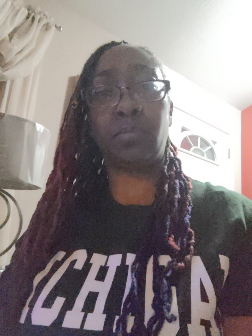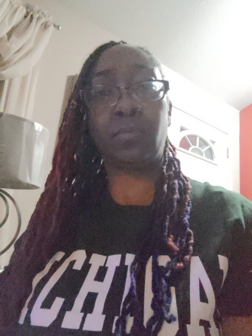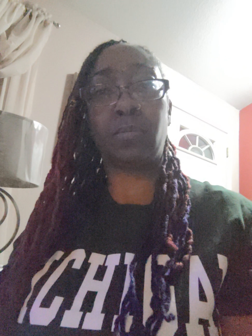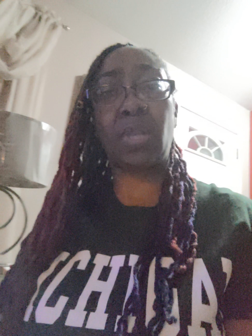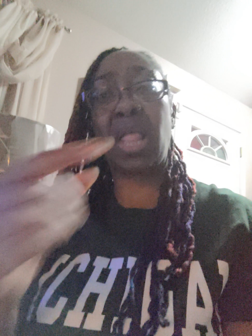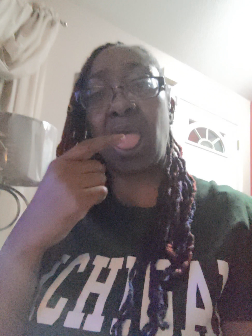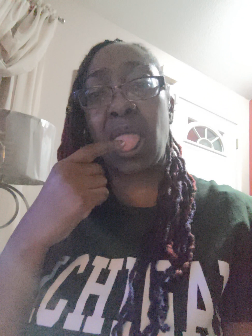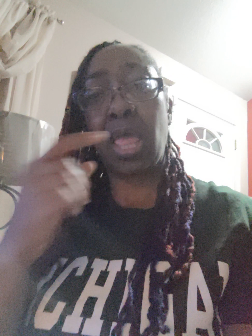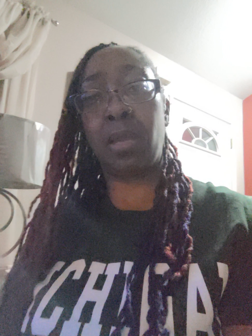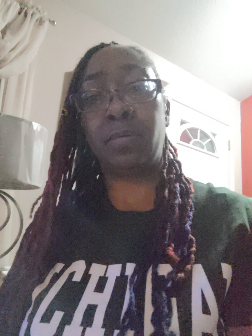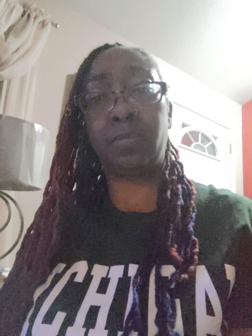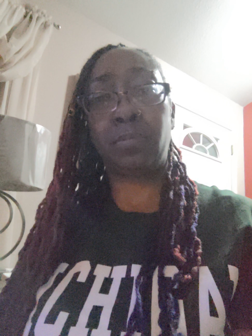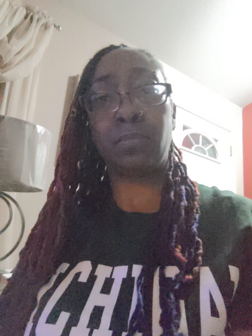tongue